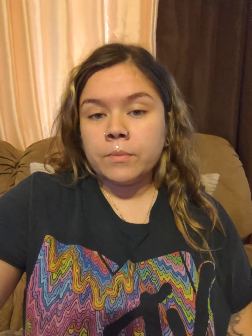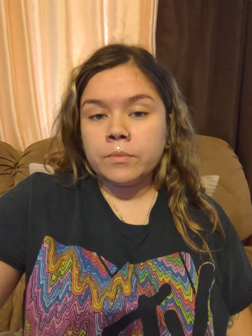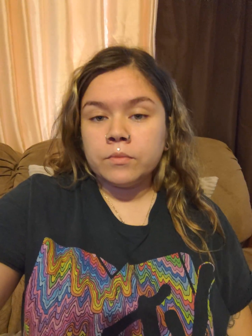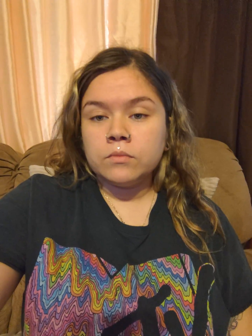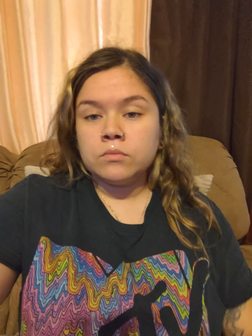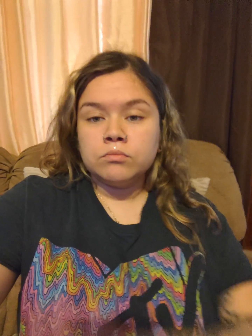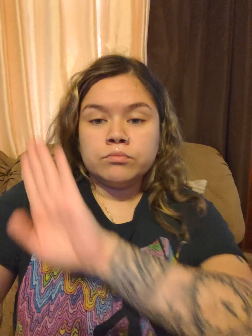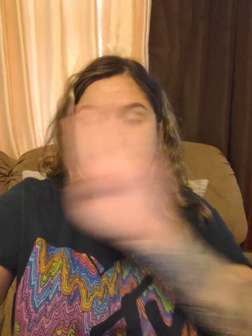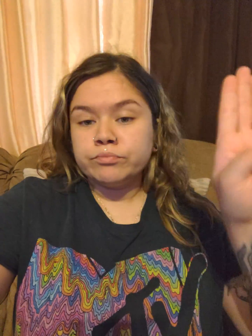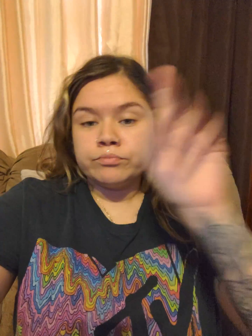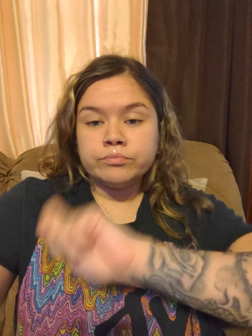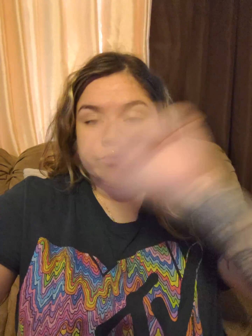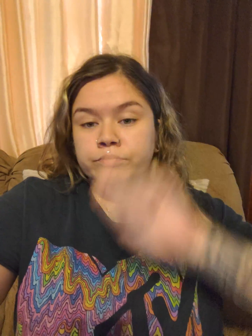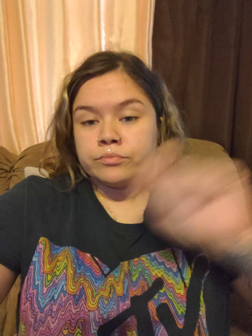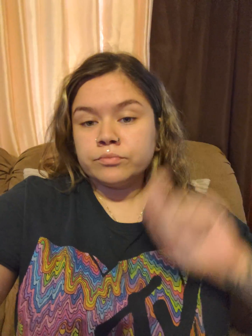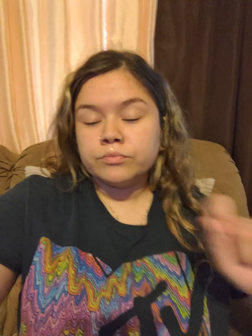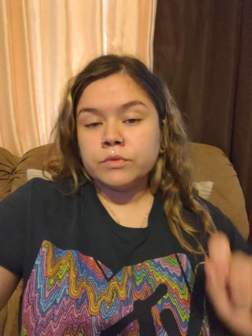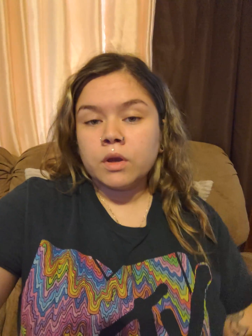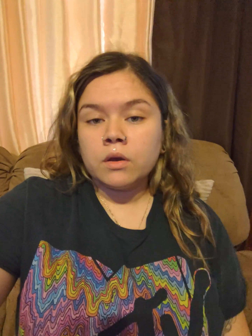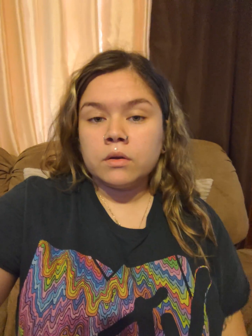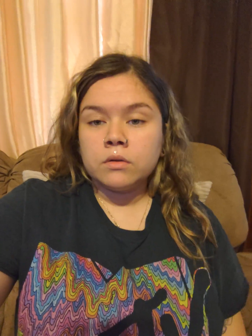chalk